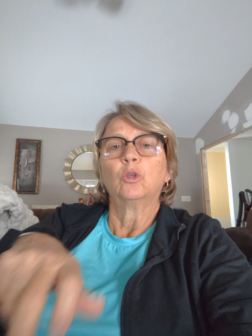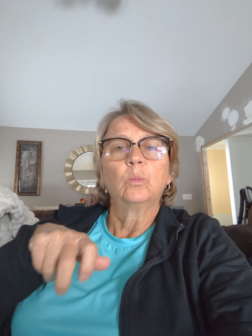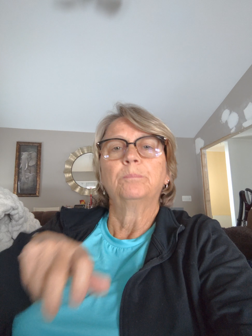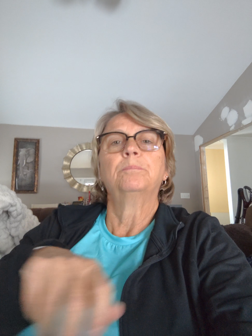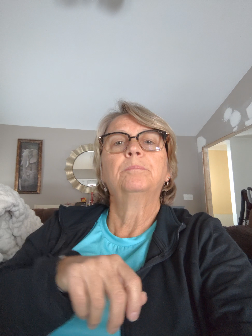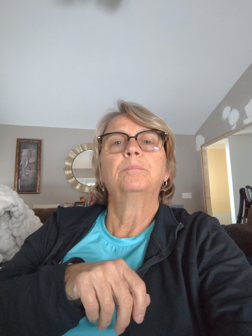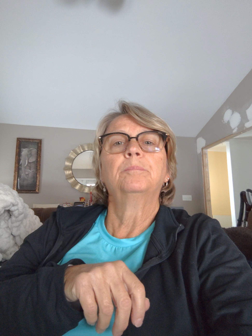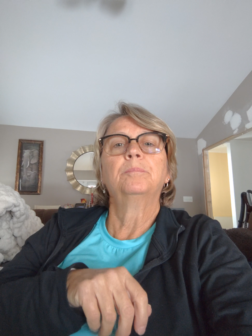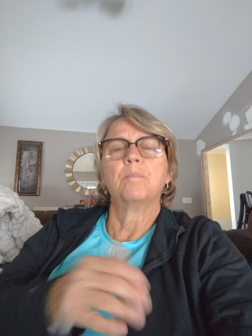vacuum